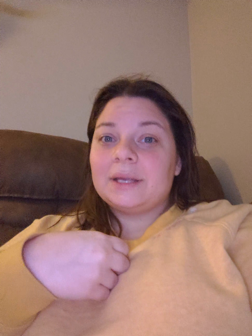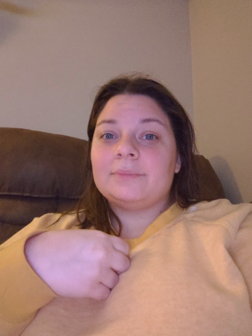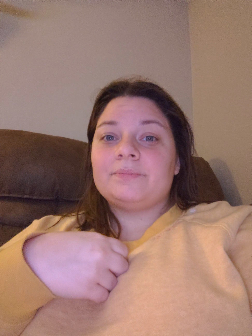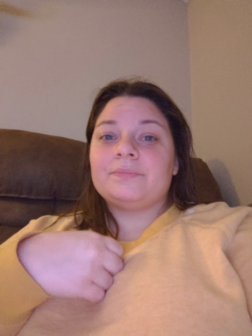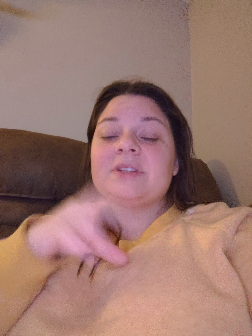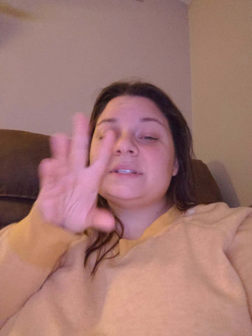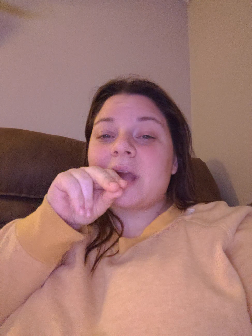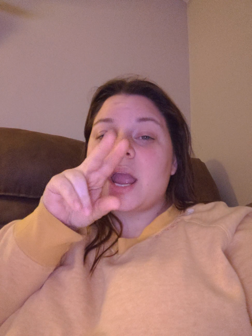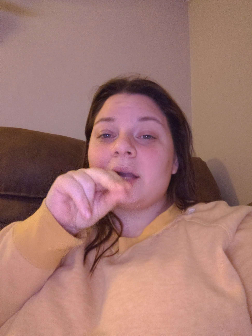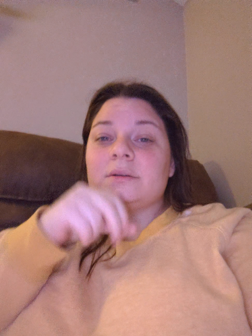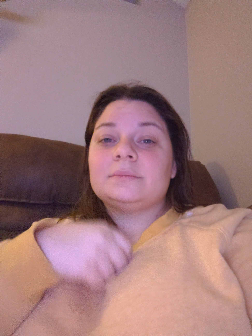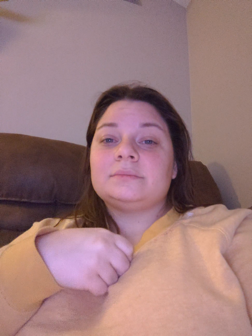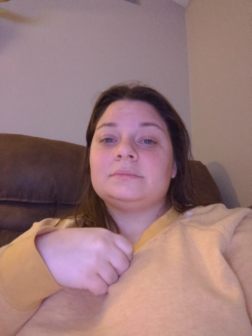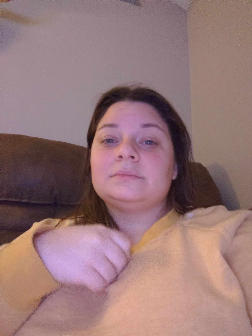duck